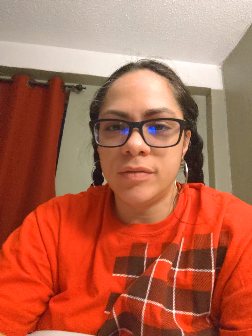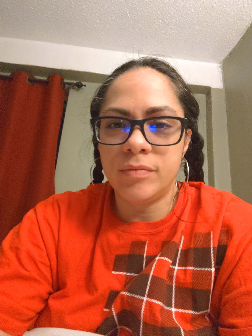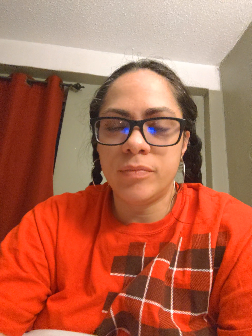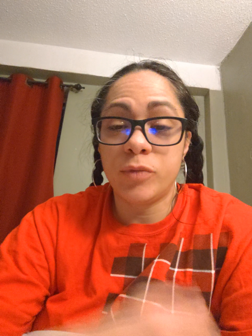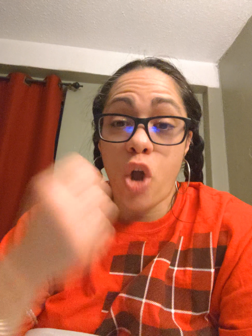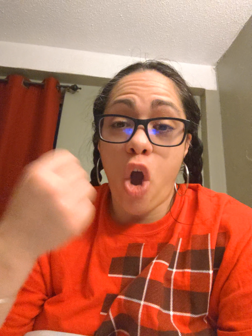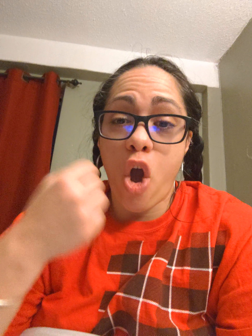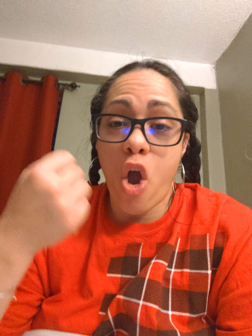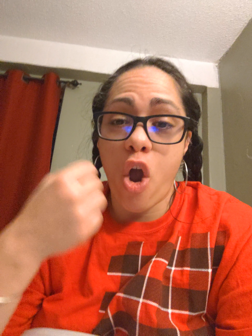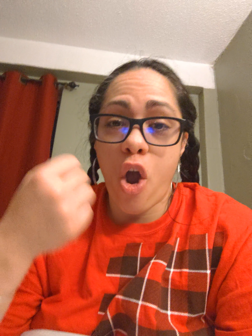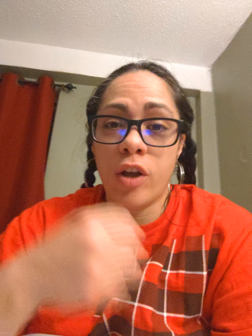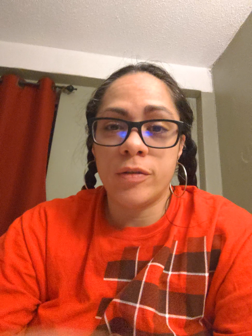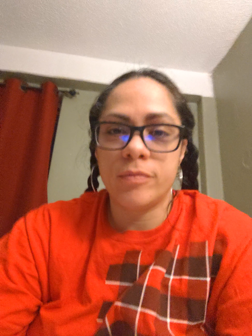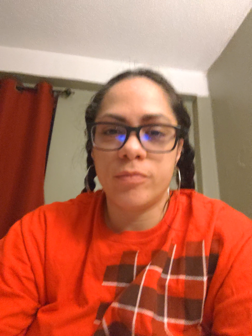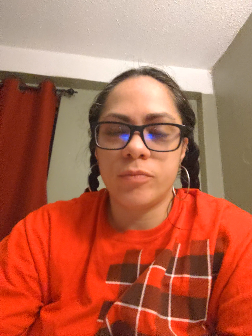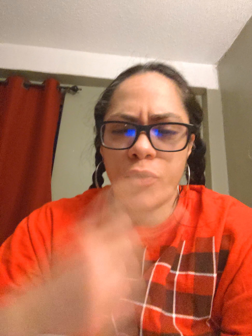car